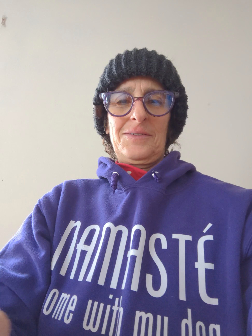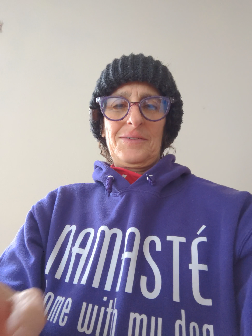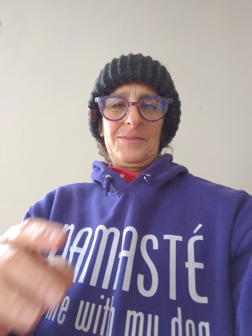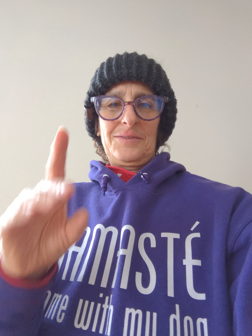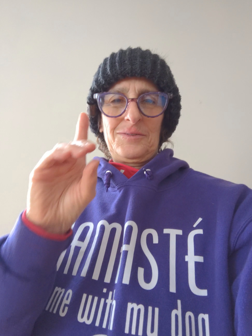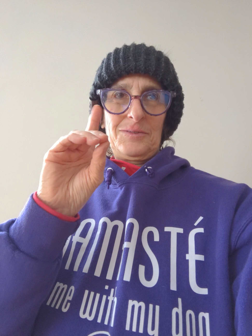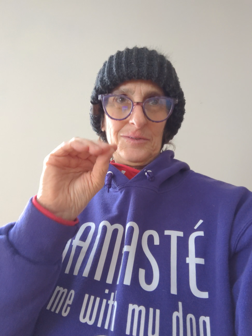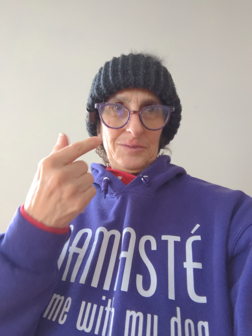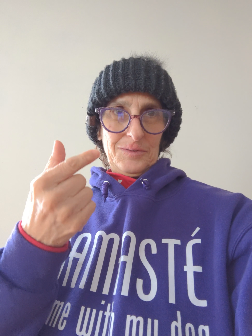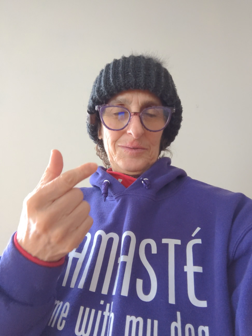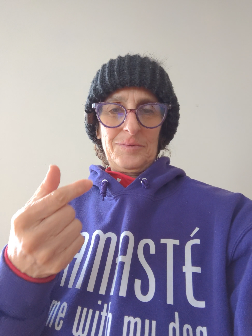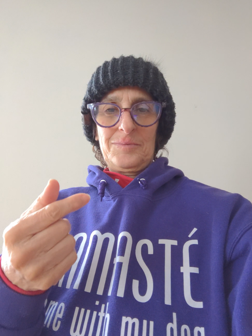dog